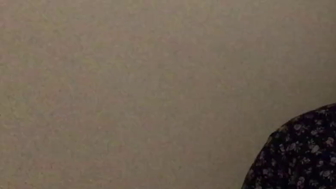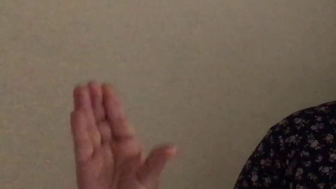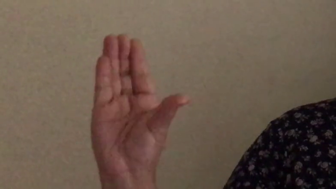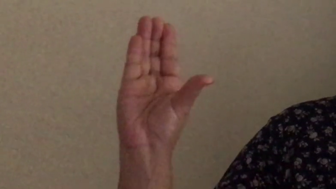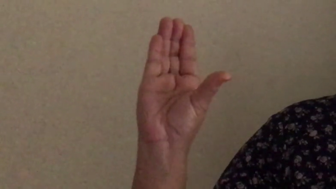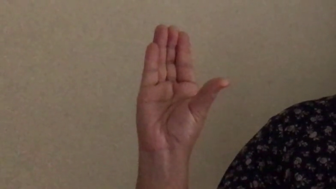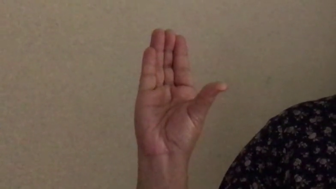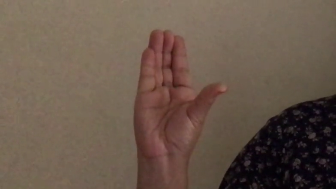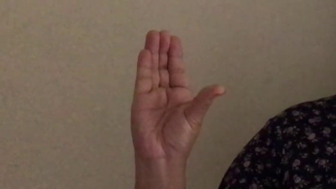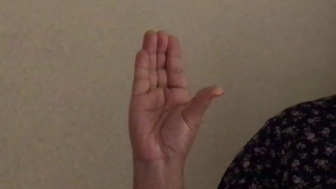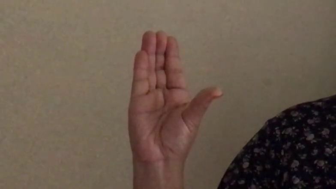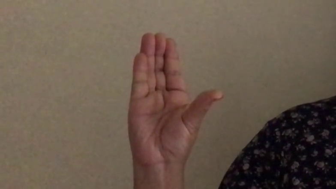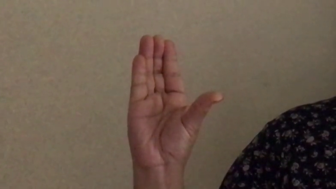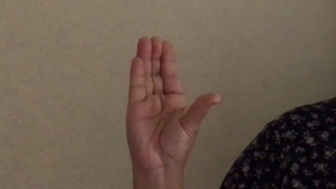य